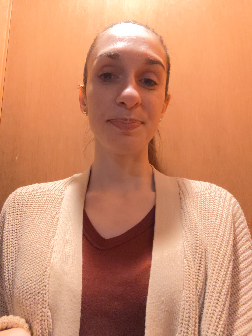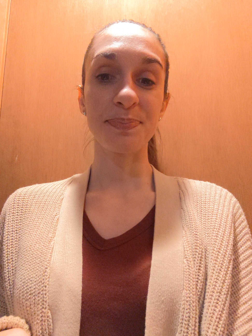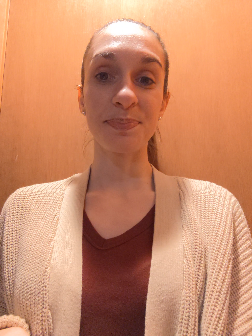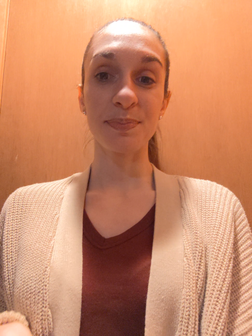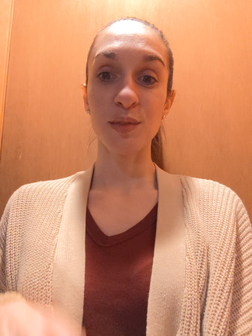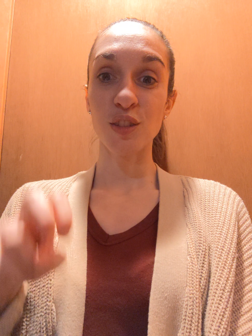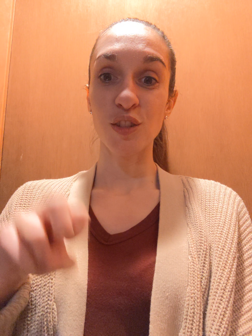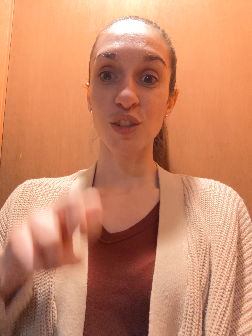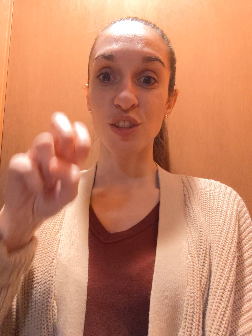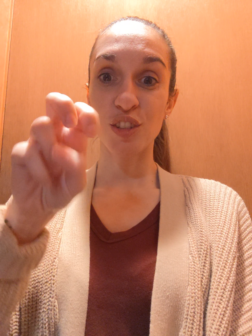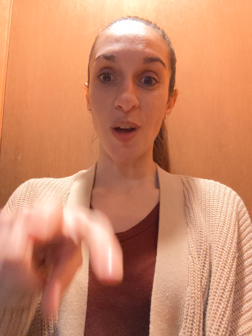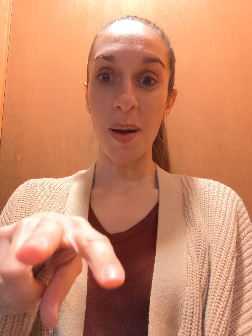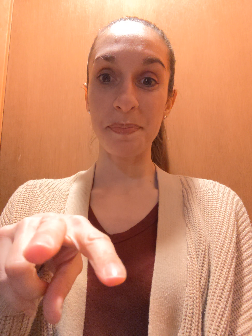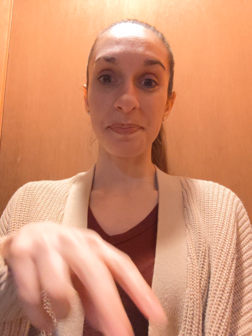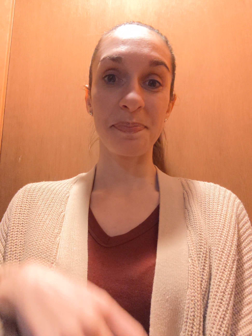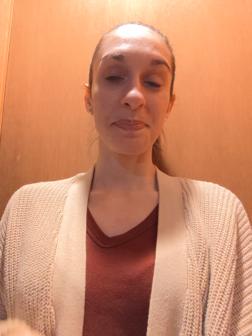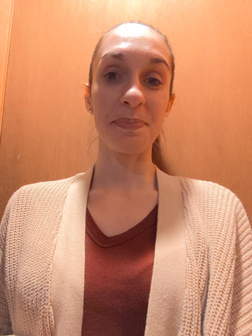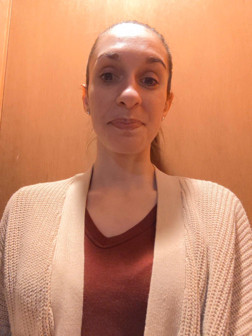jump